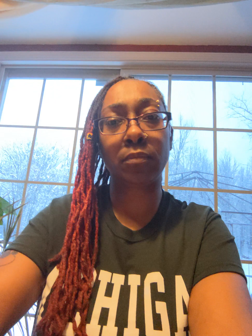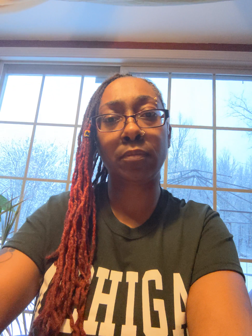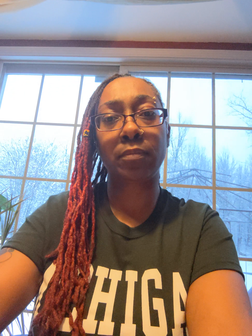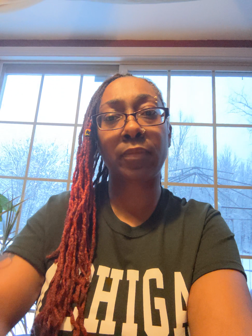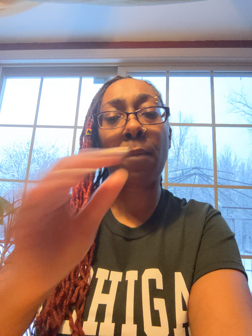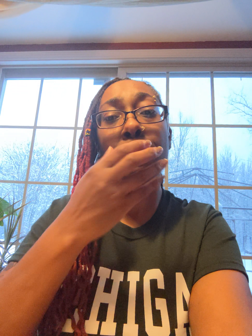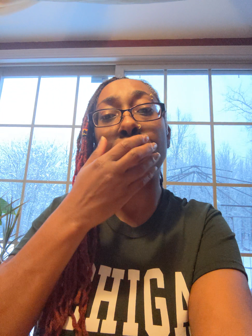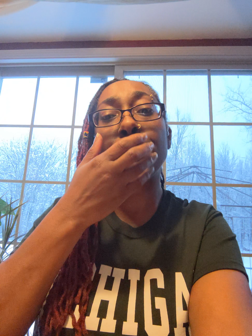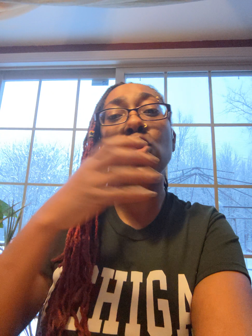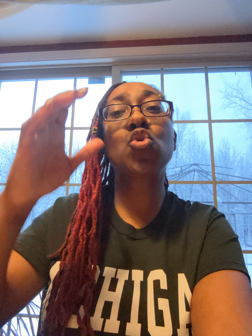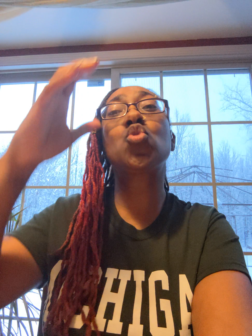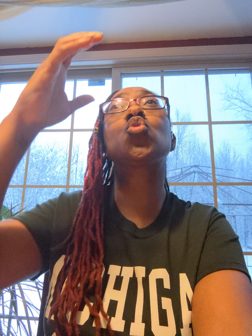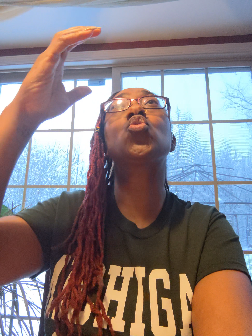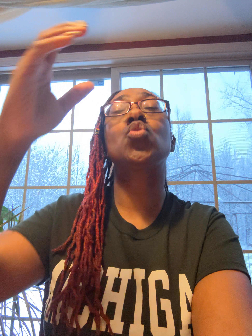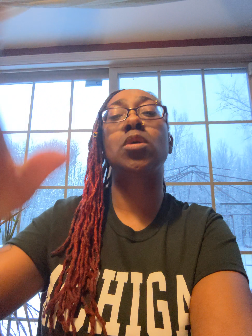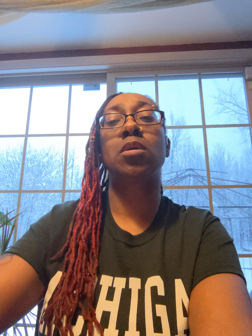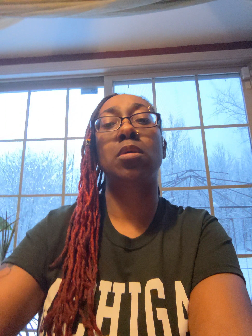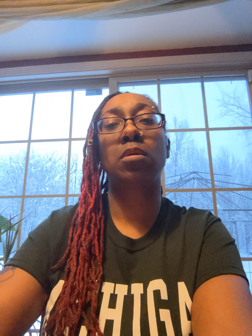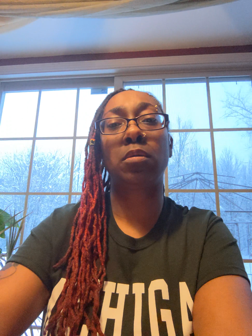balloon